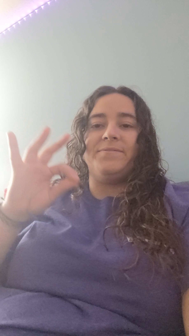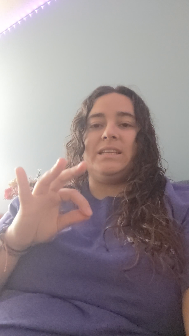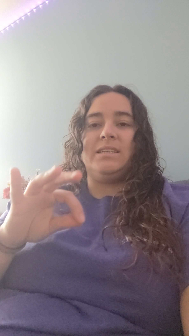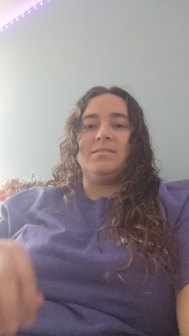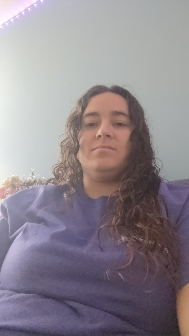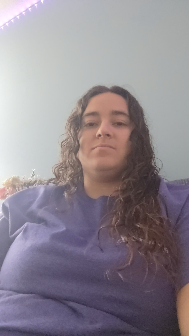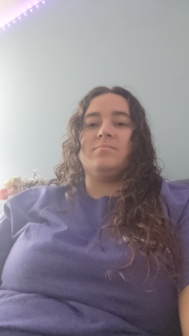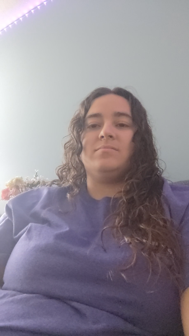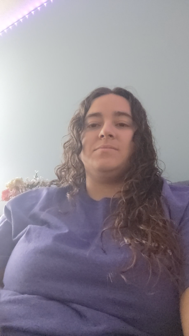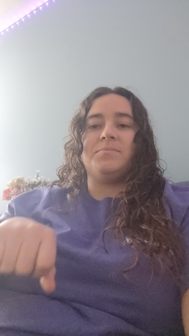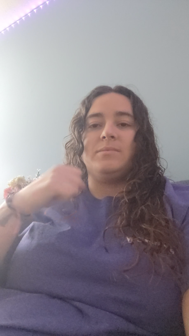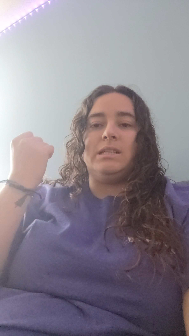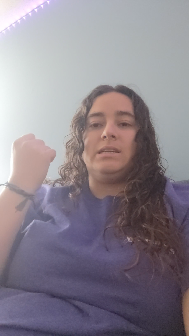break